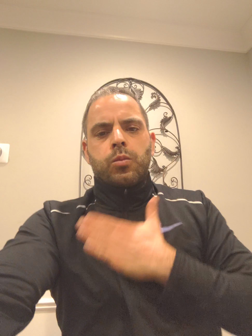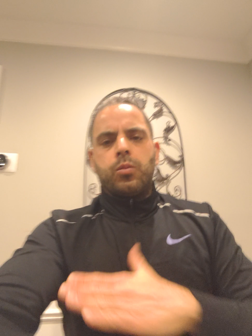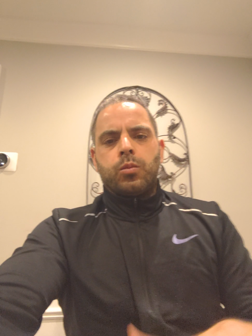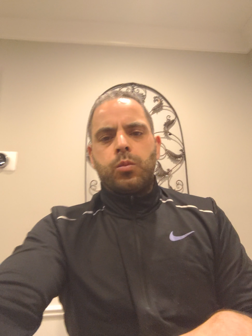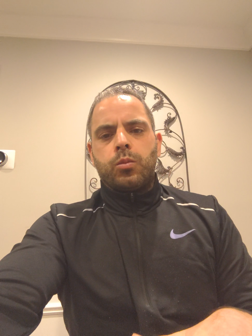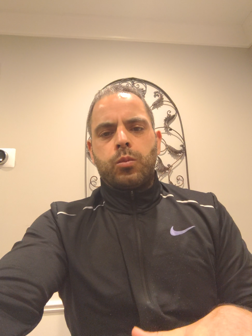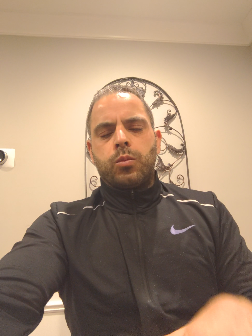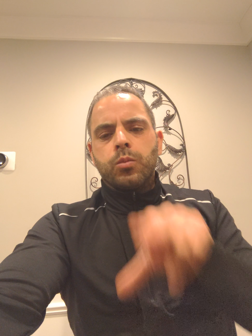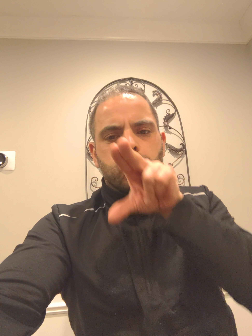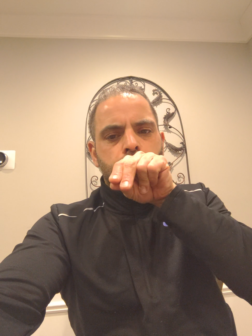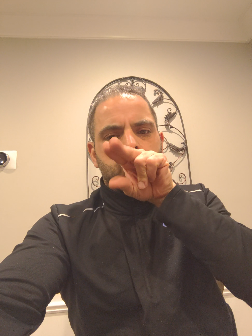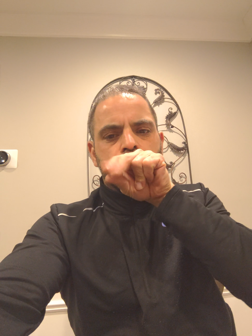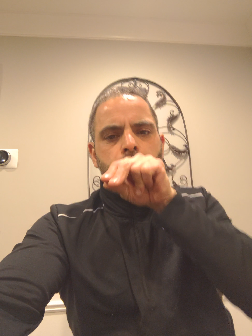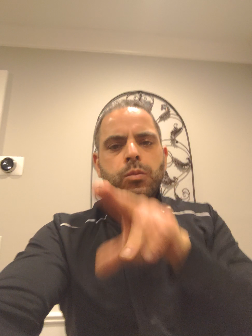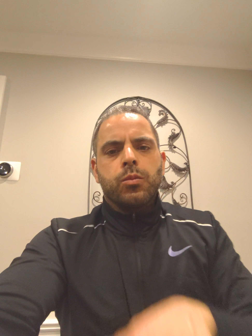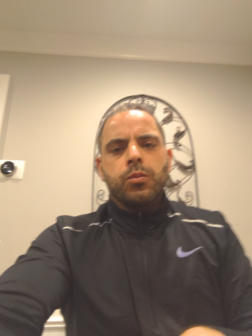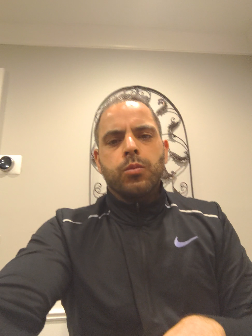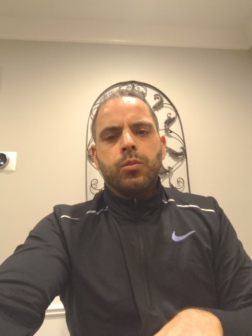duck